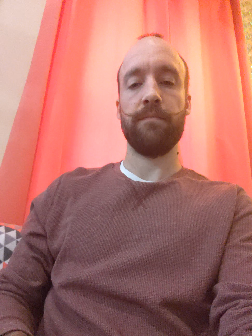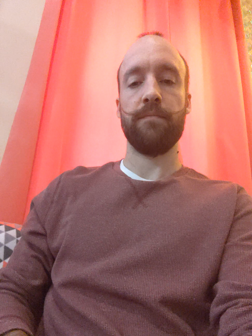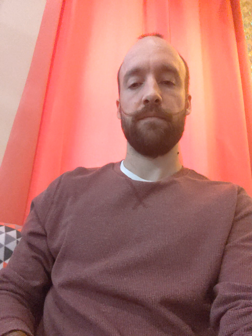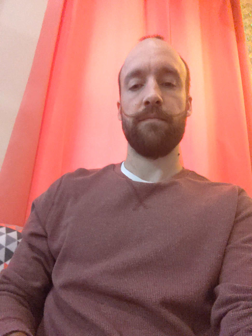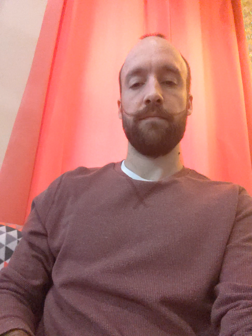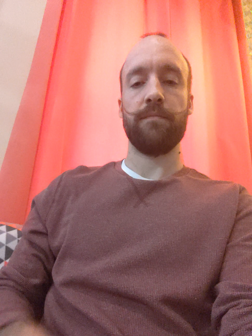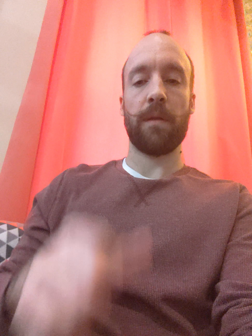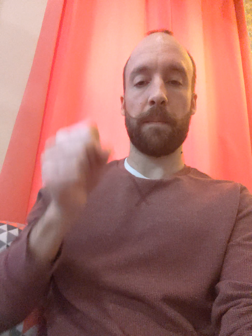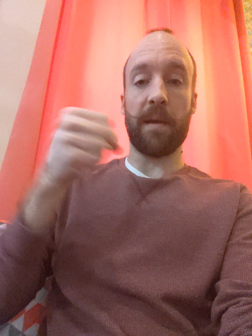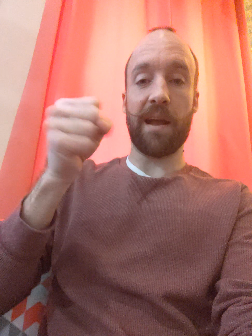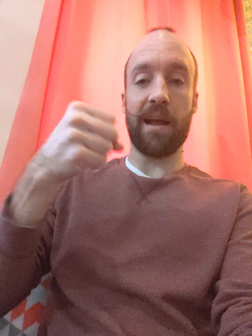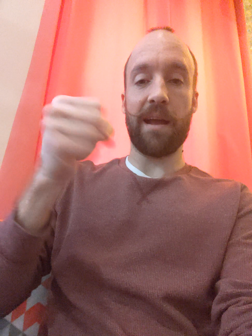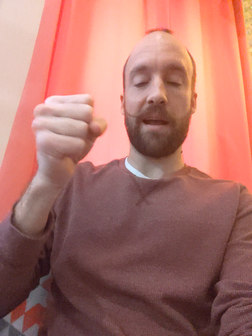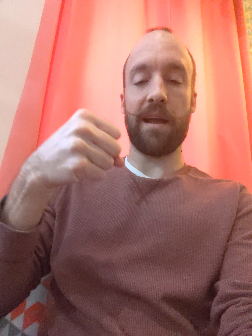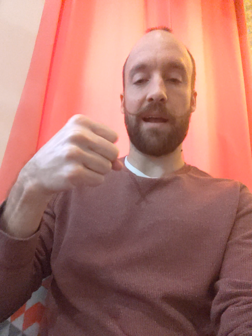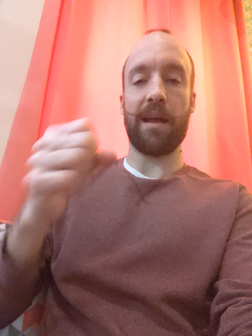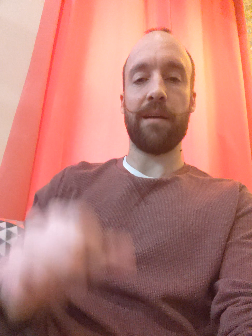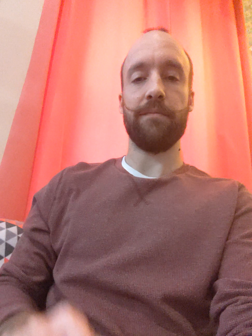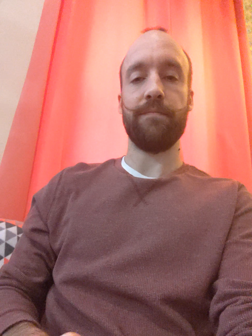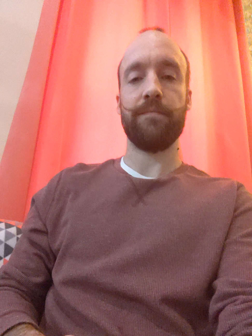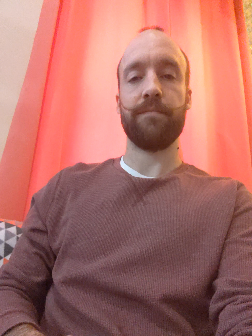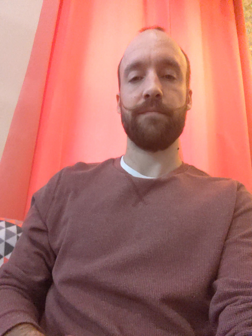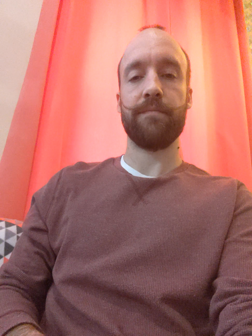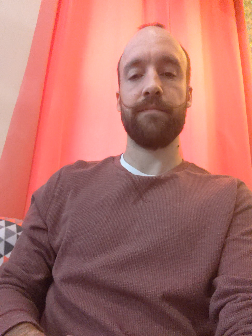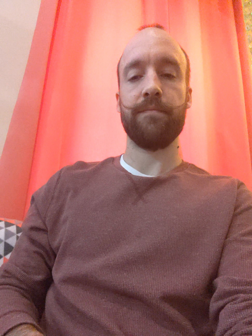make